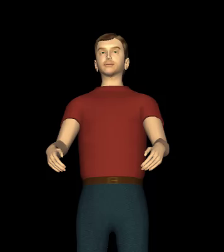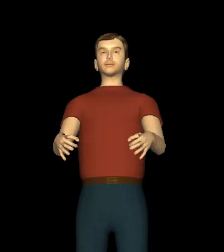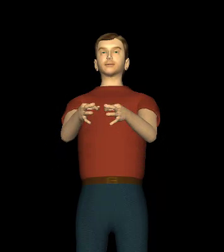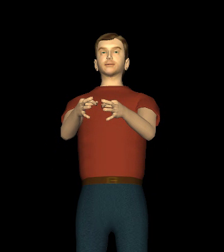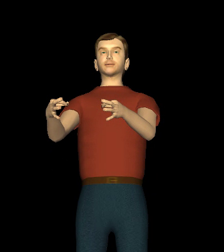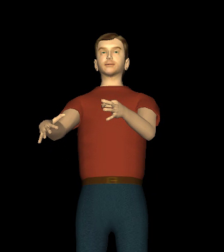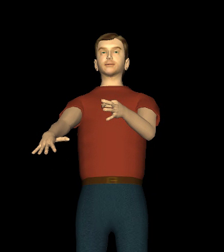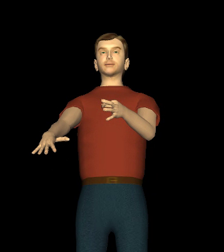نتائج